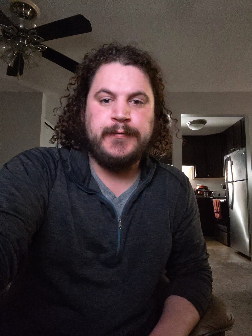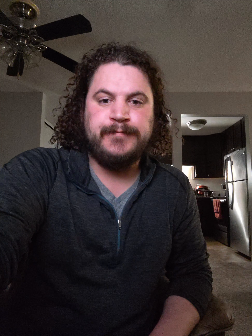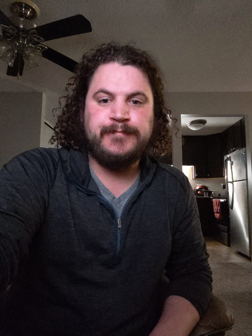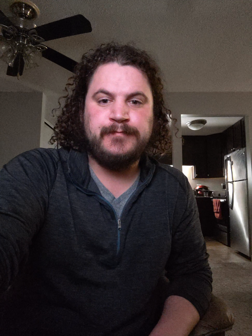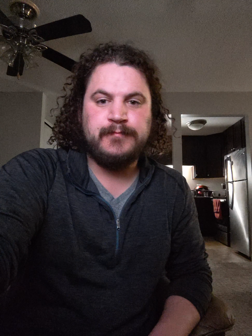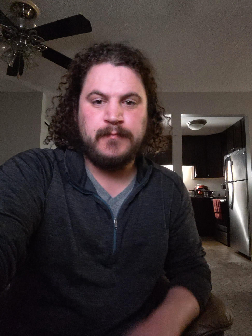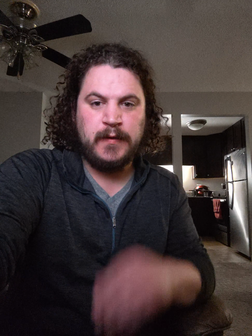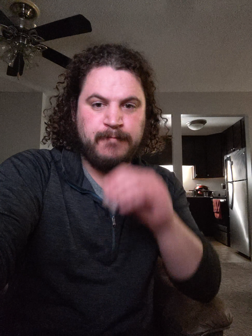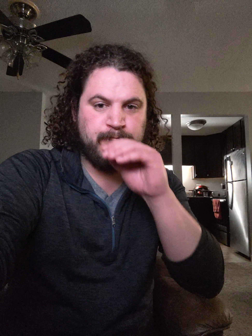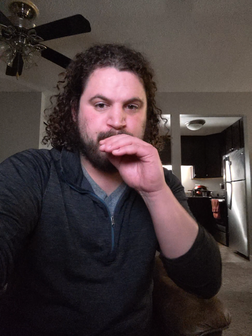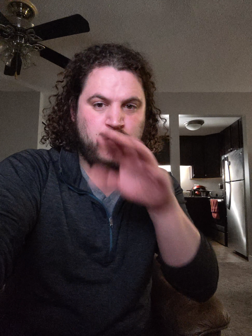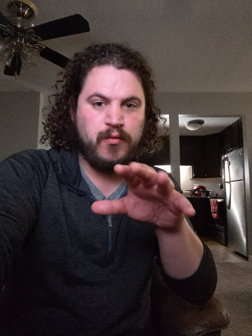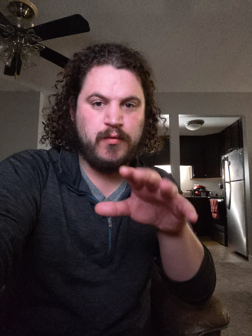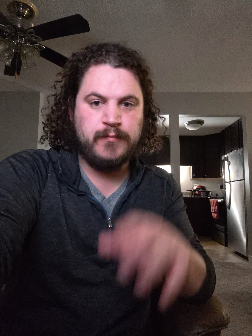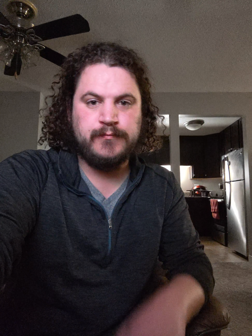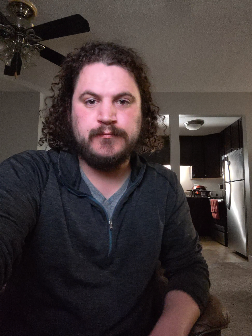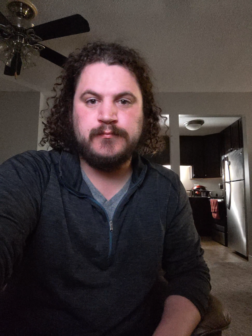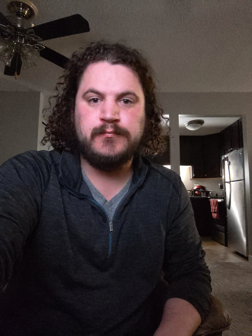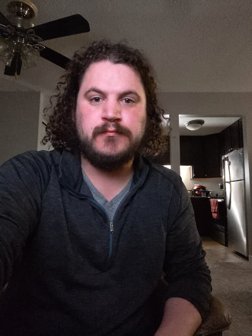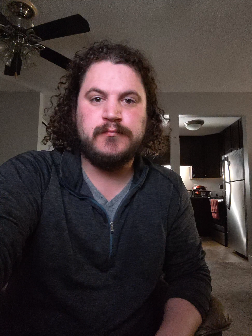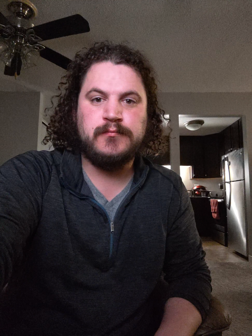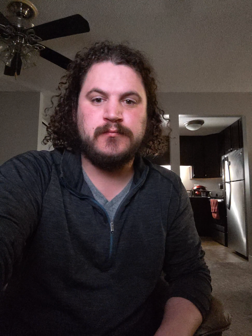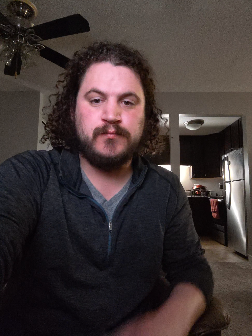blow